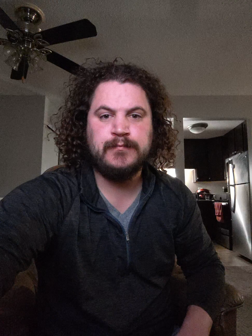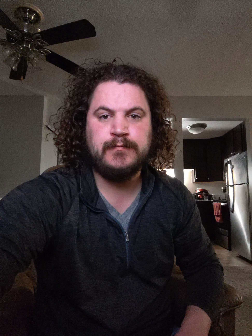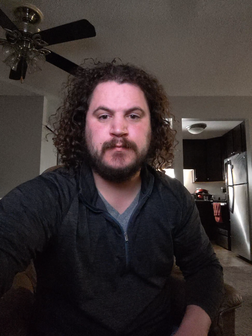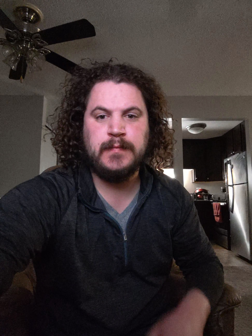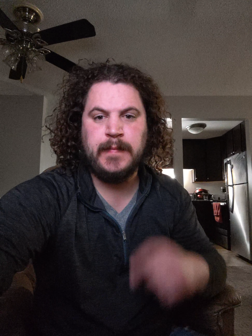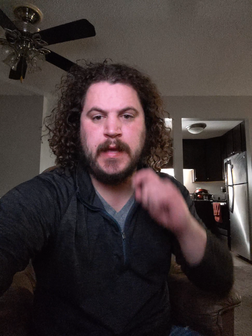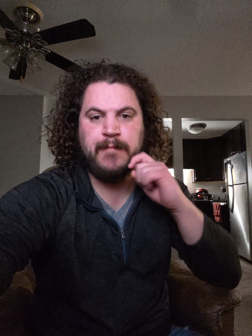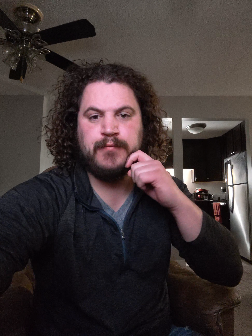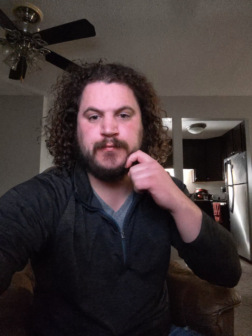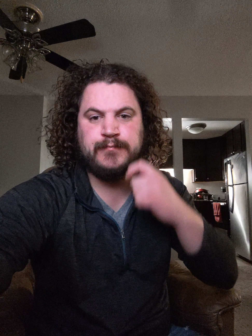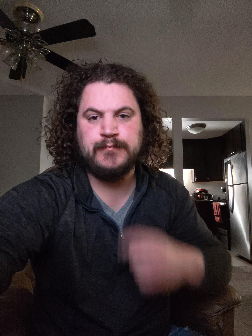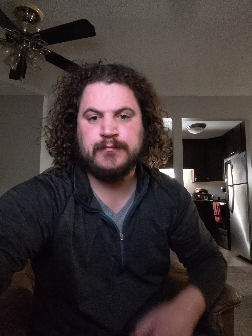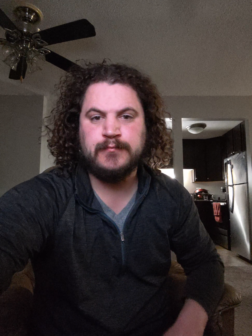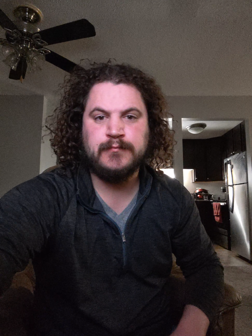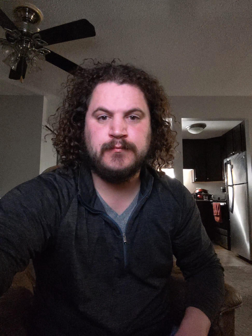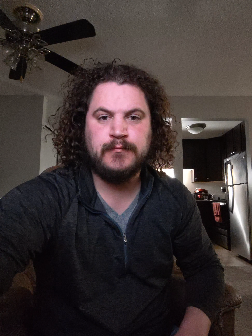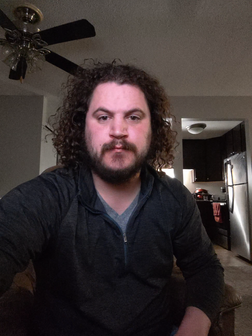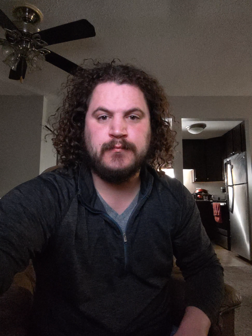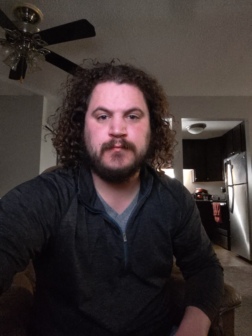pool